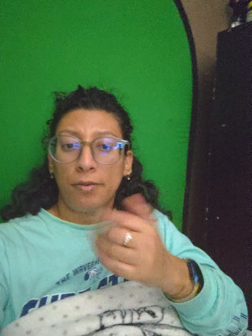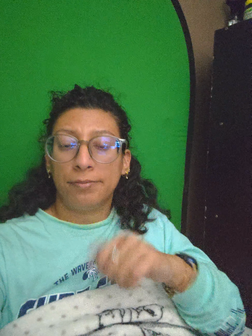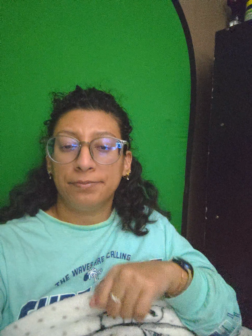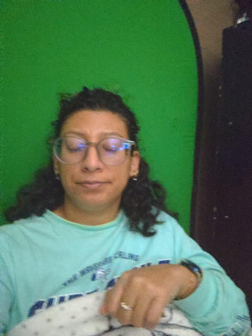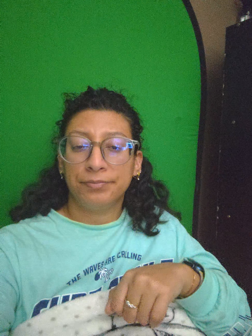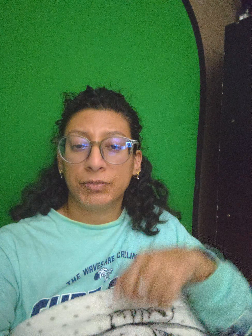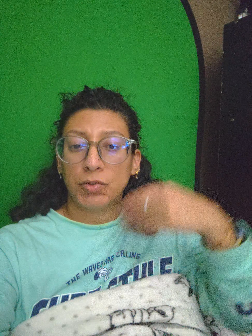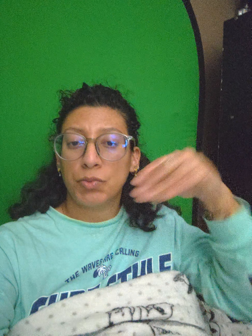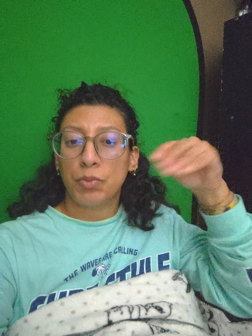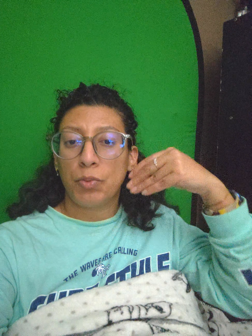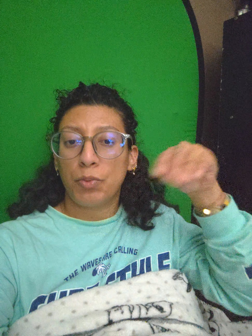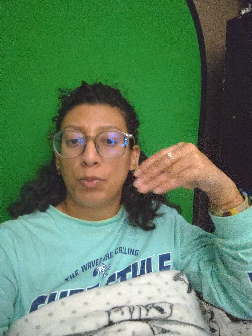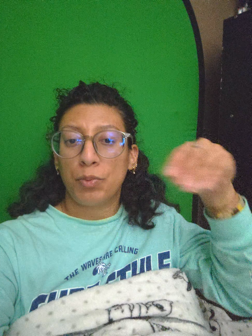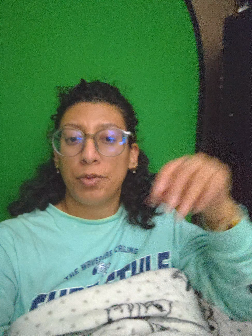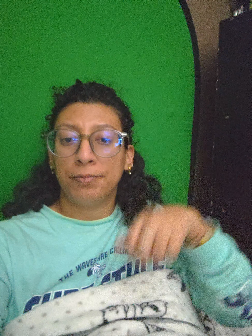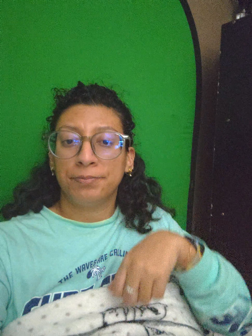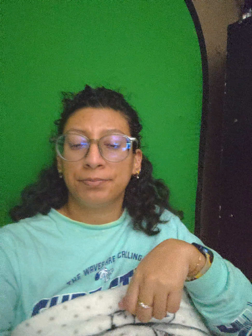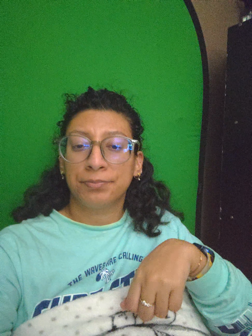store